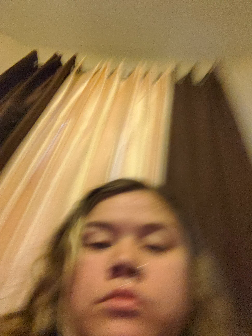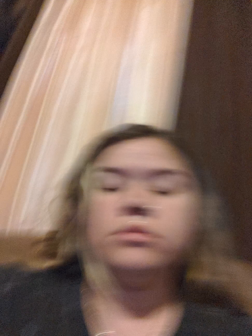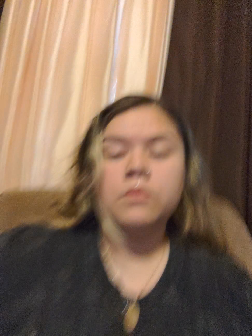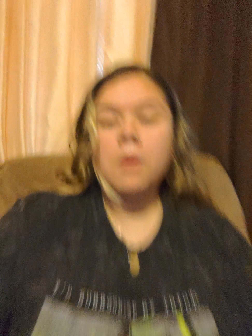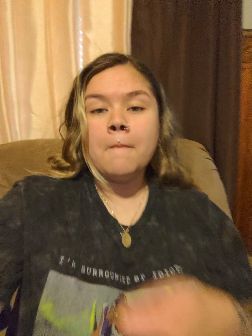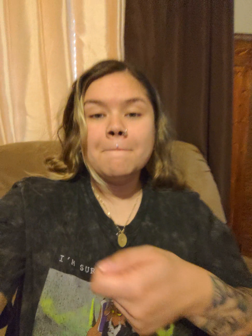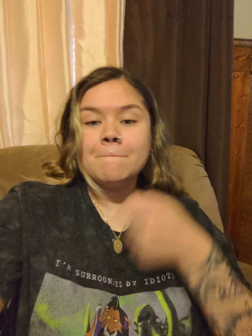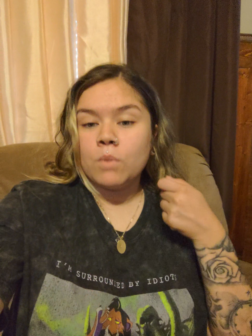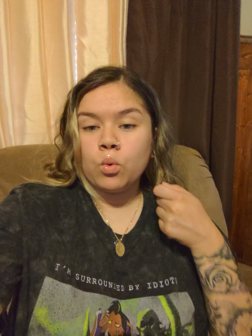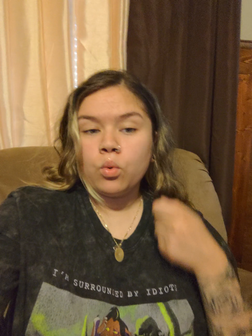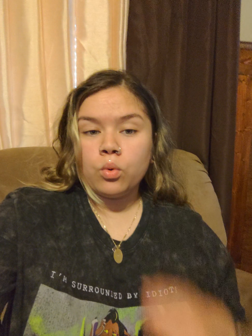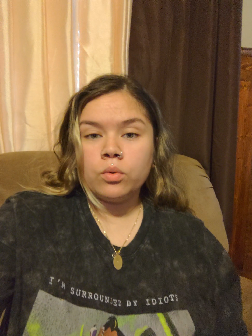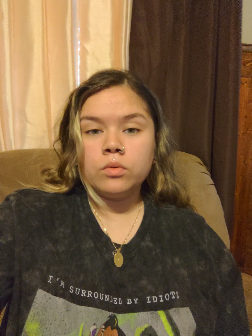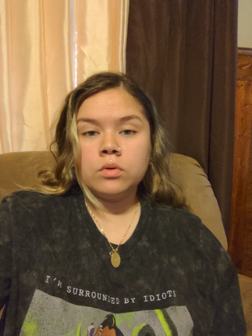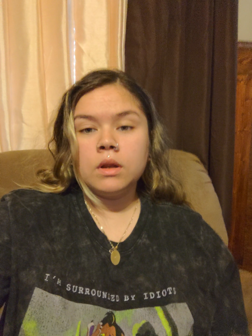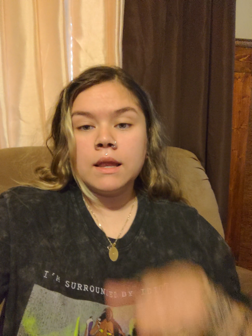pull